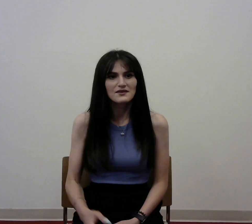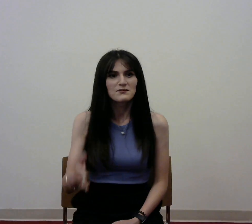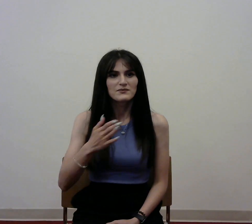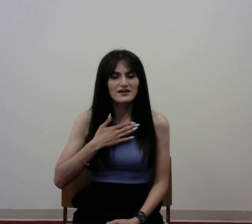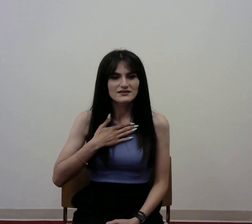mən